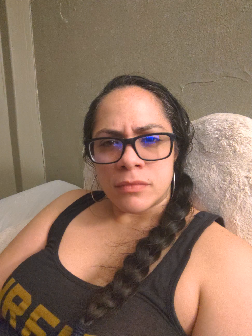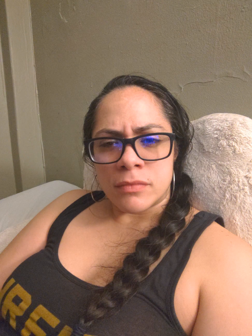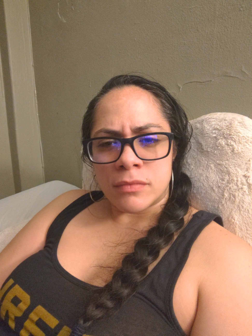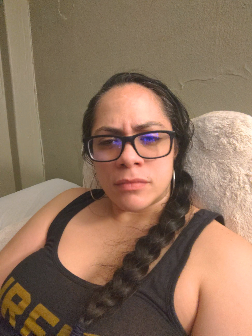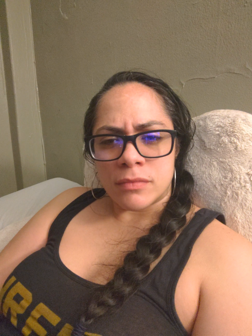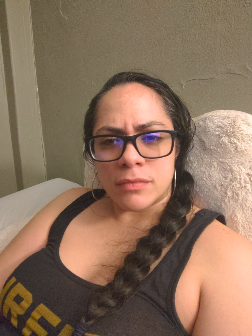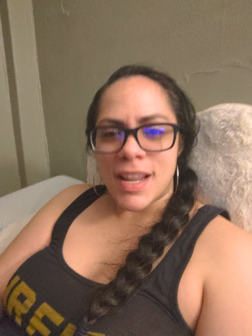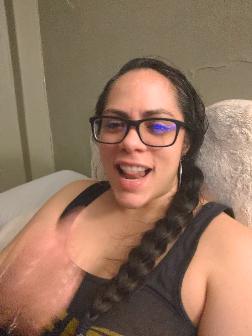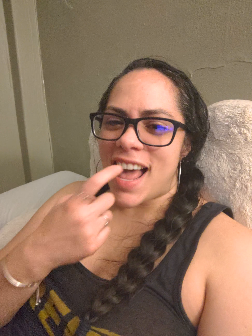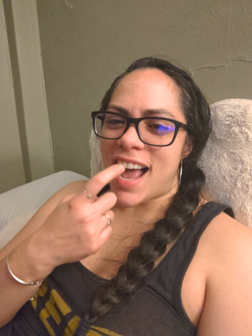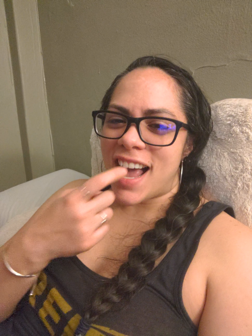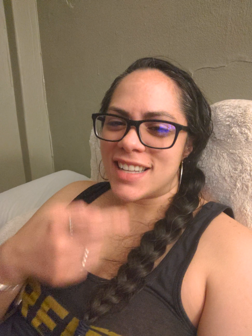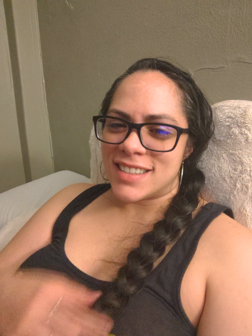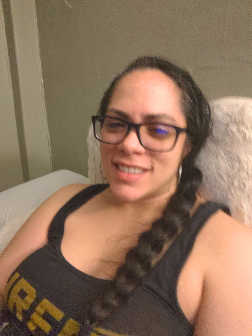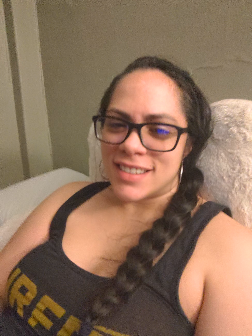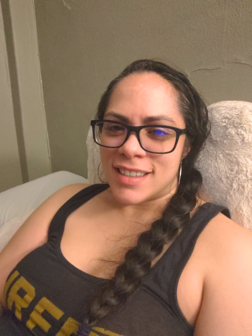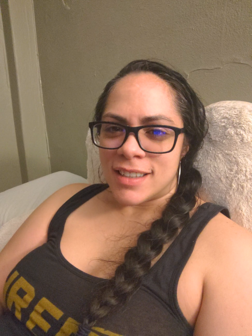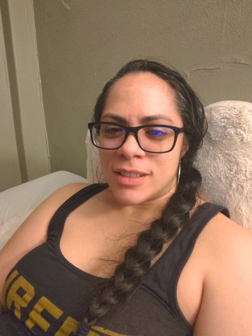window